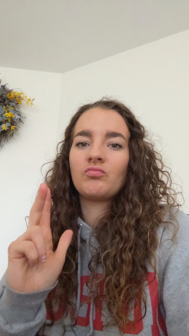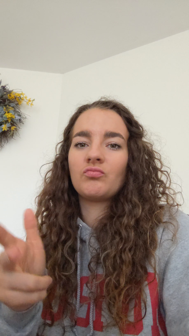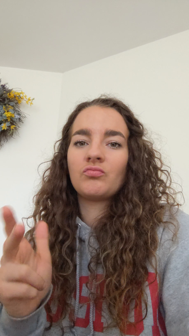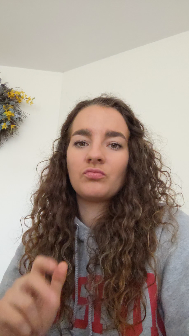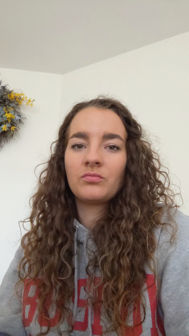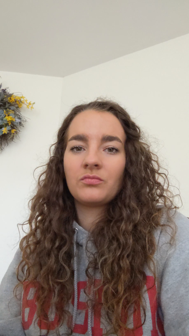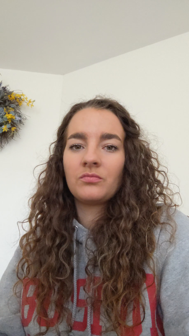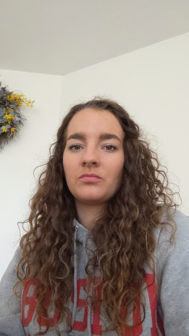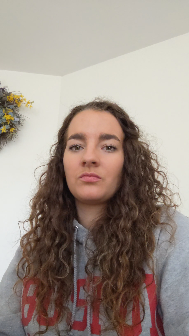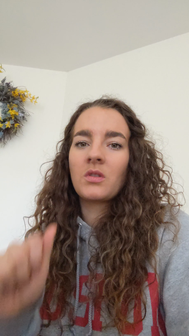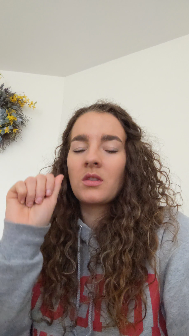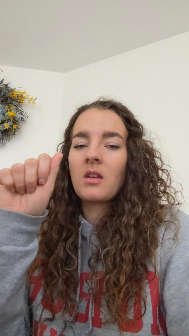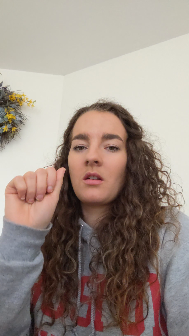knock